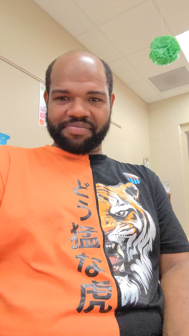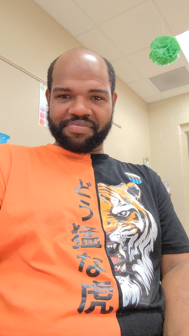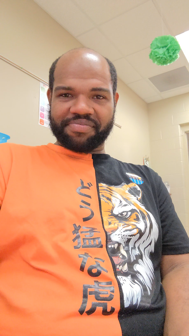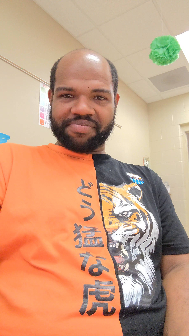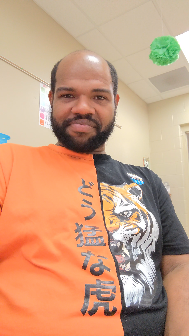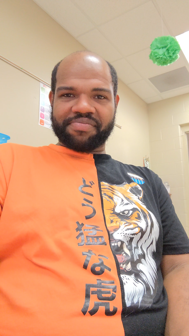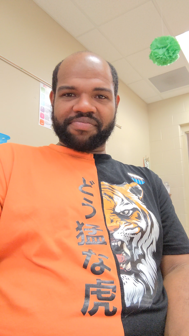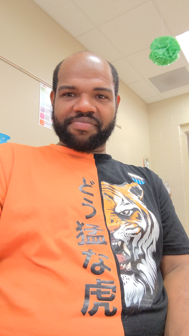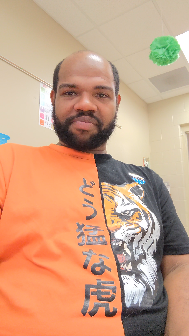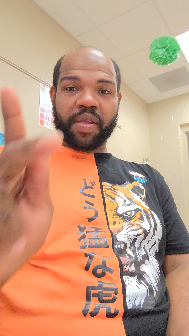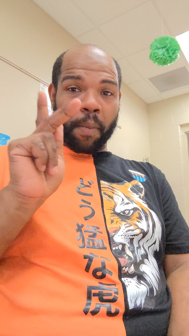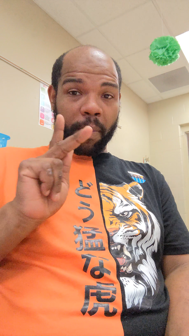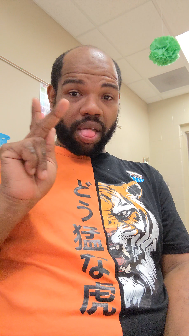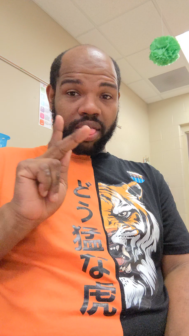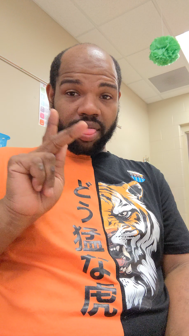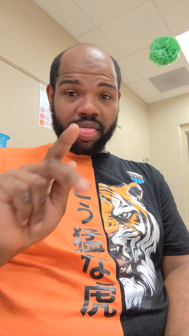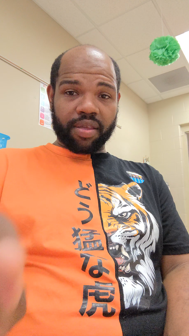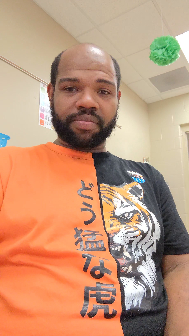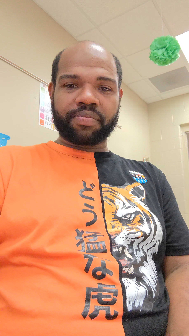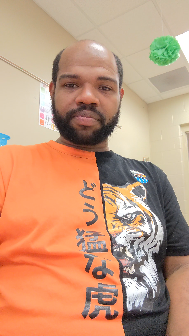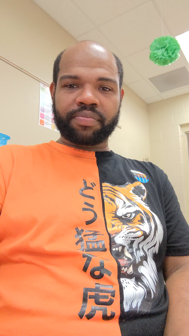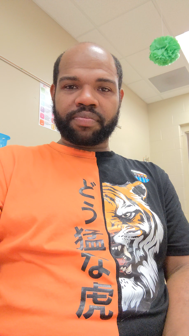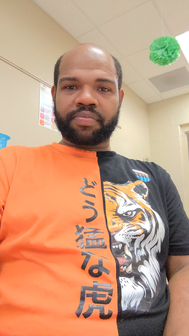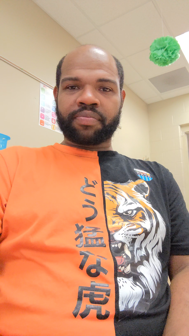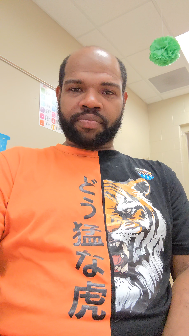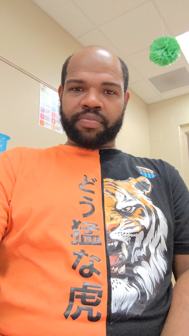people